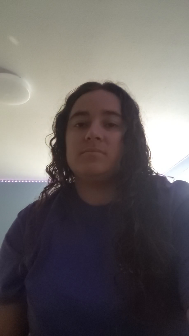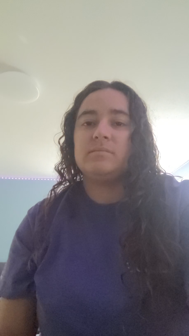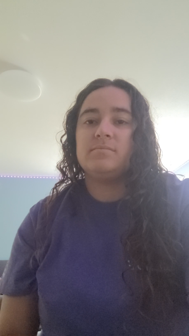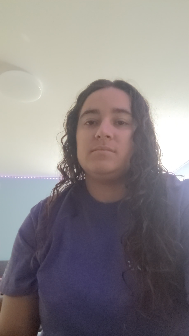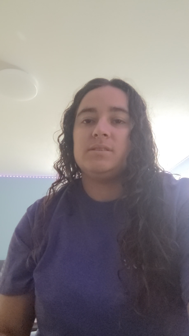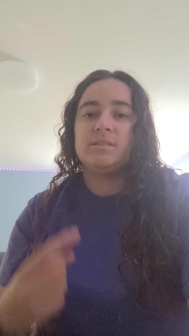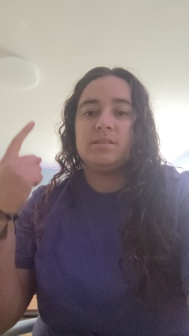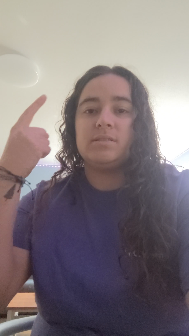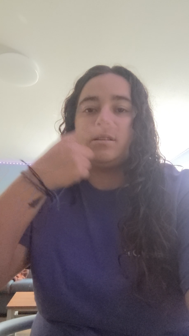day